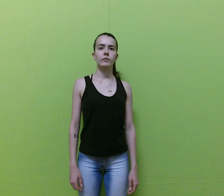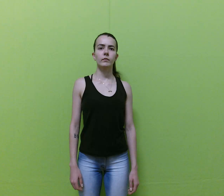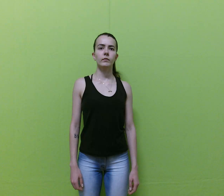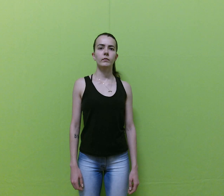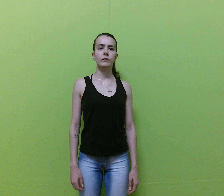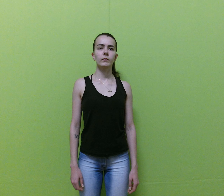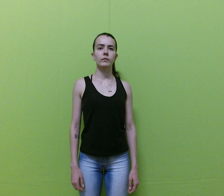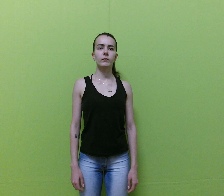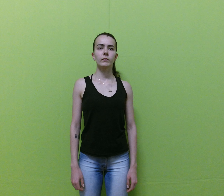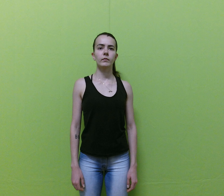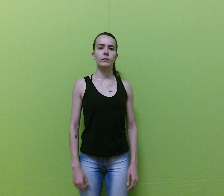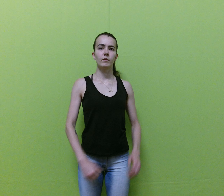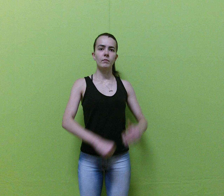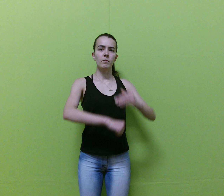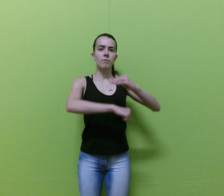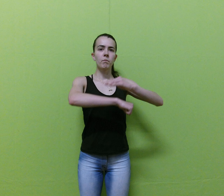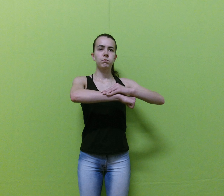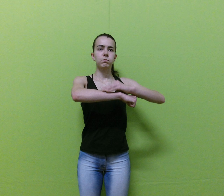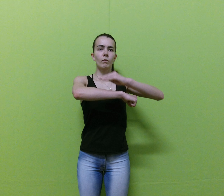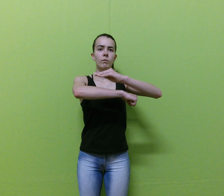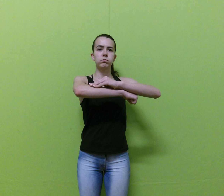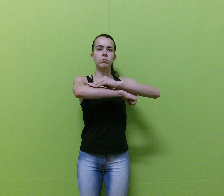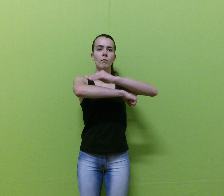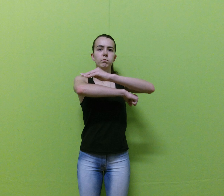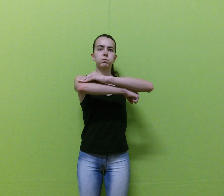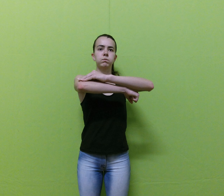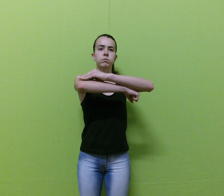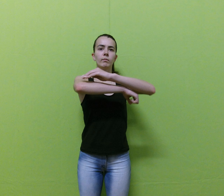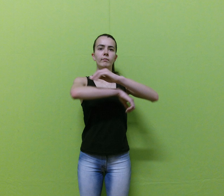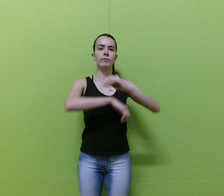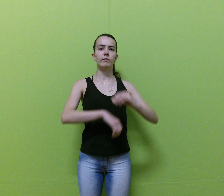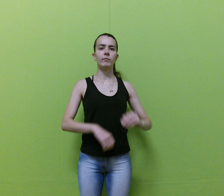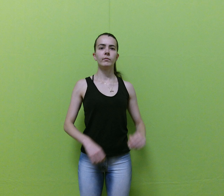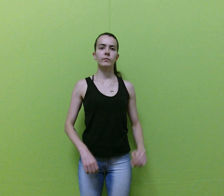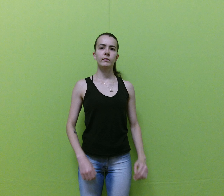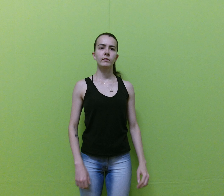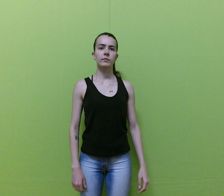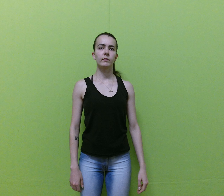sapo